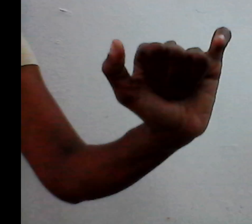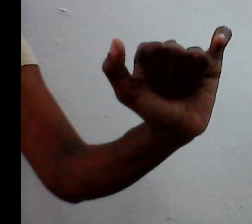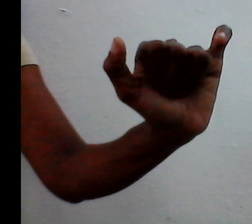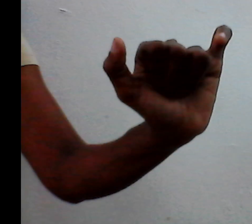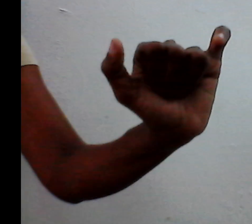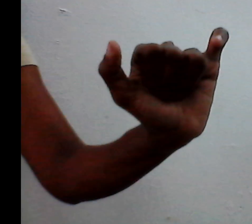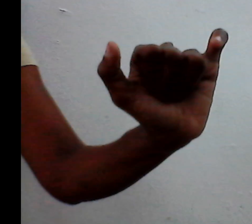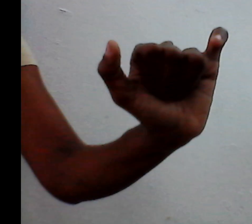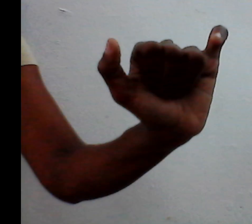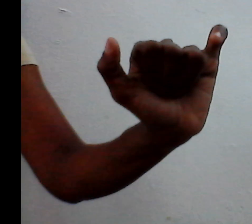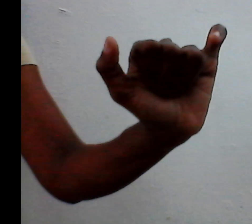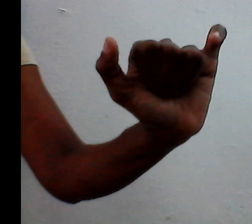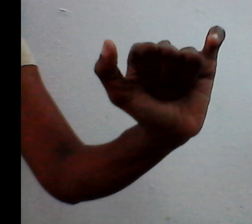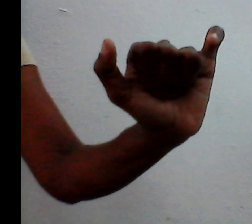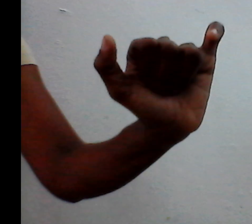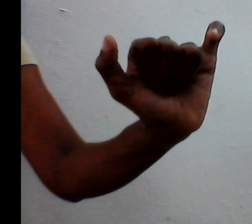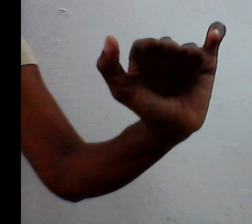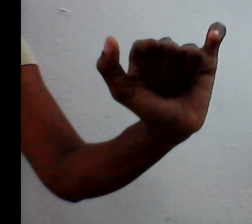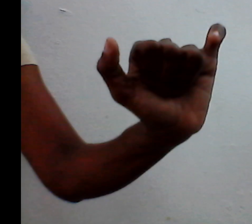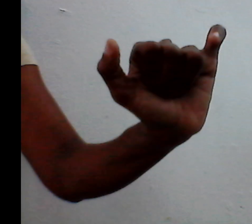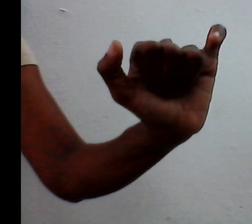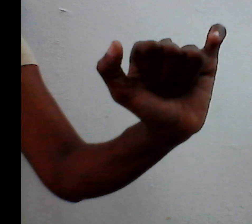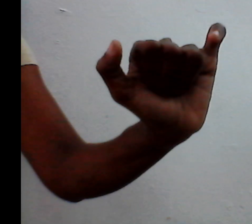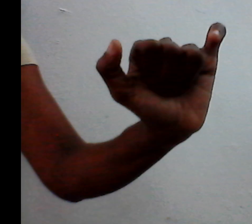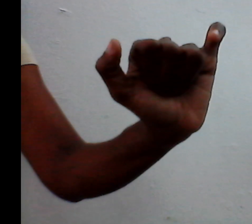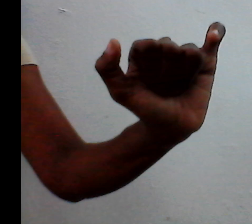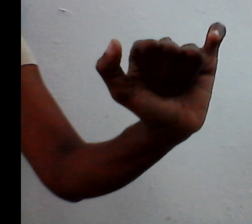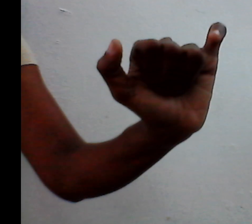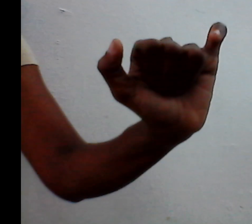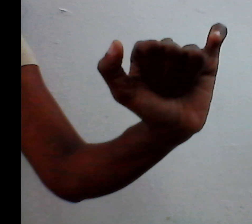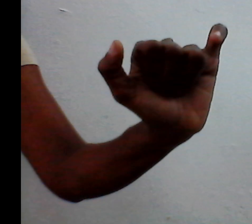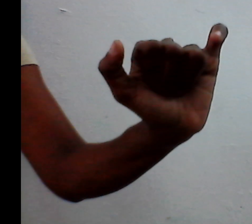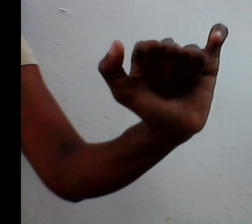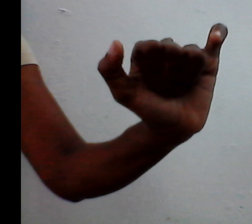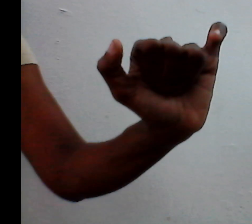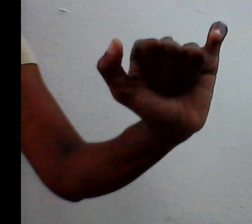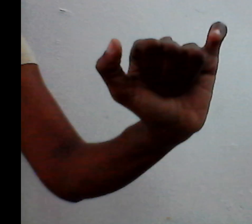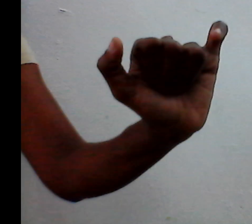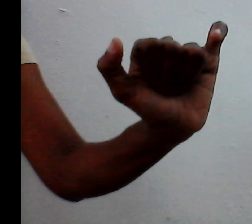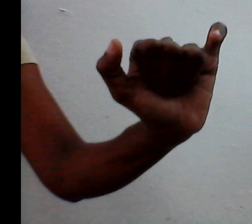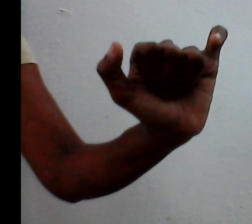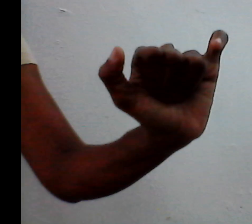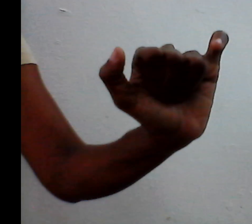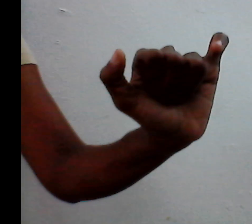ഋ